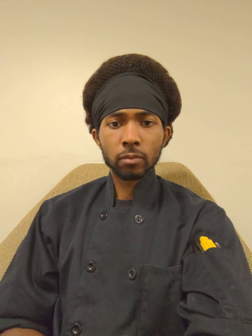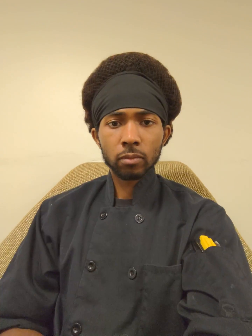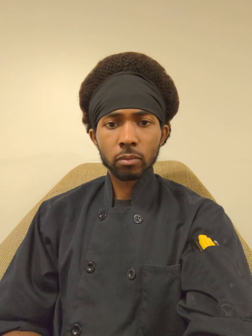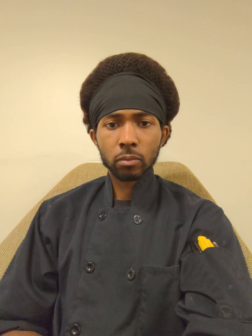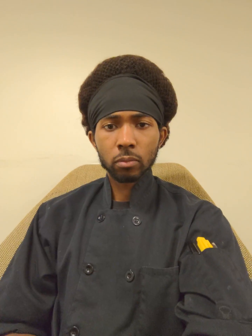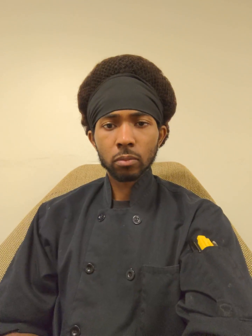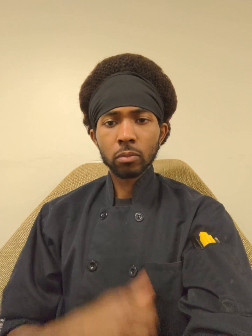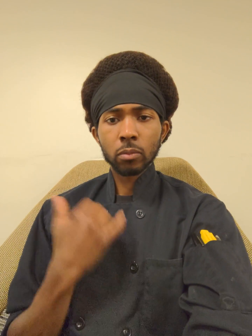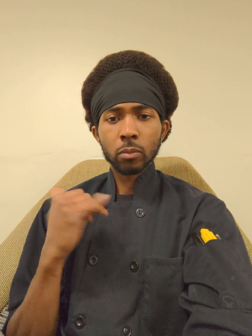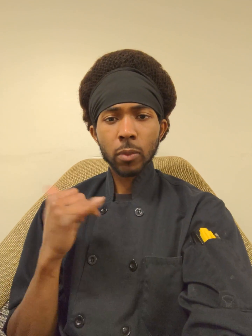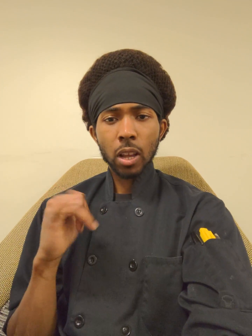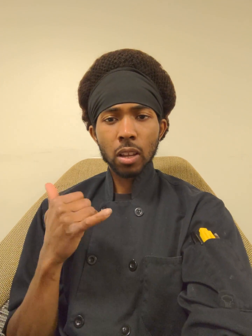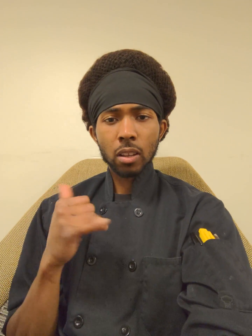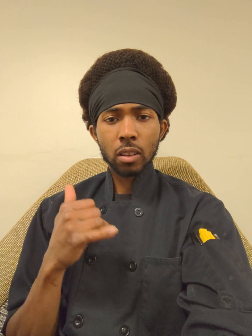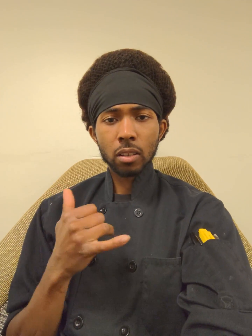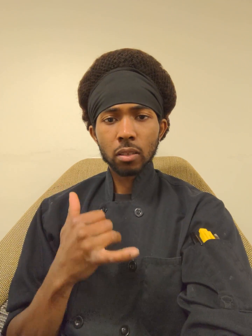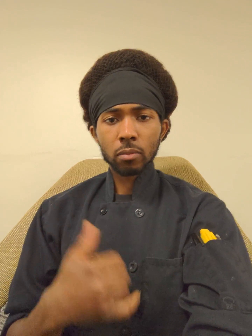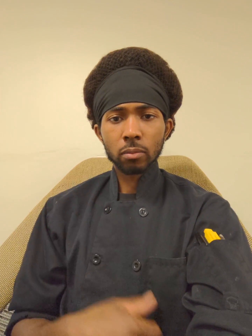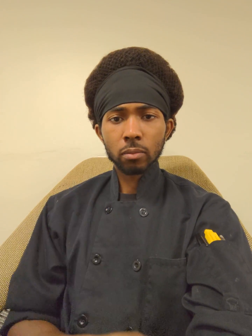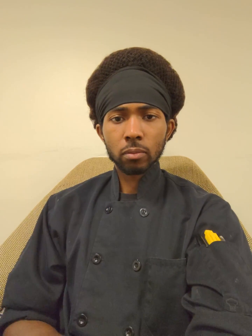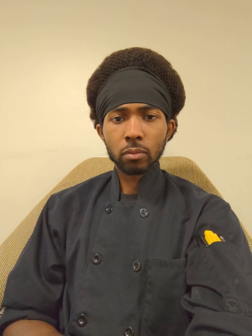play